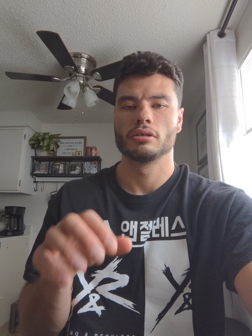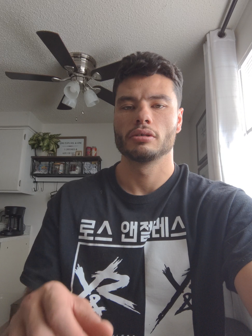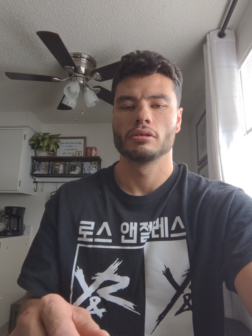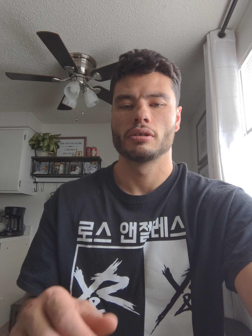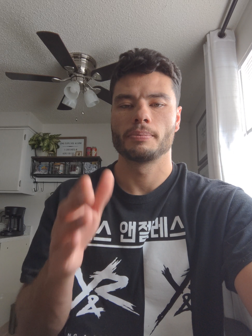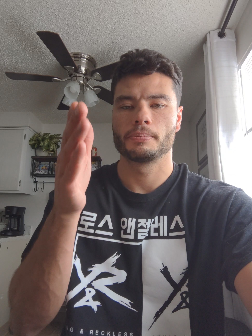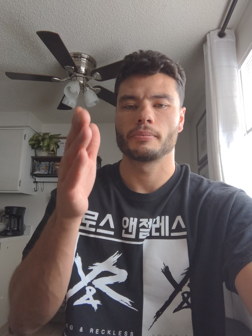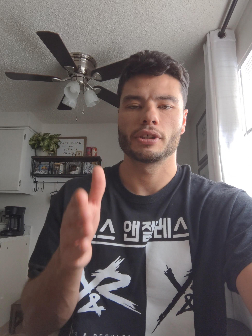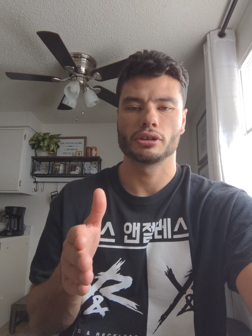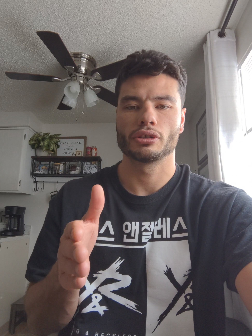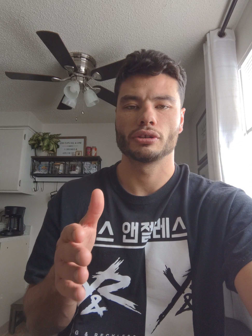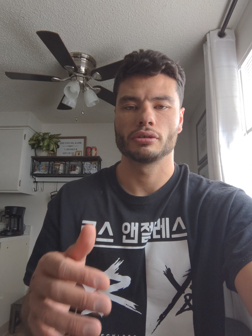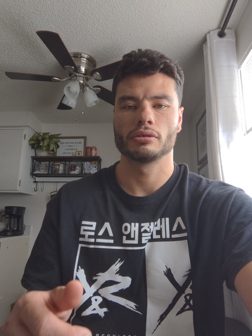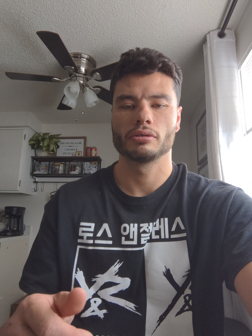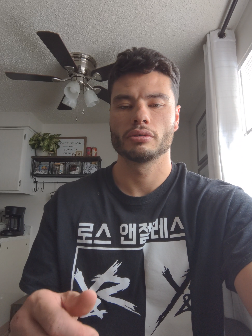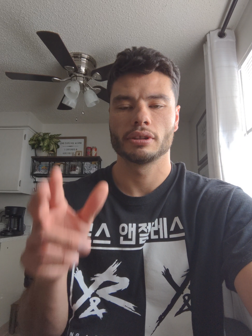person